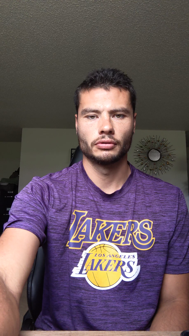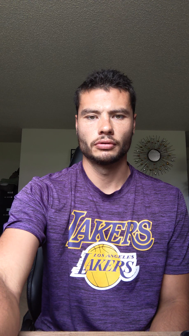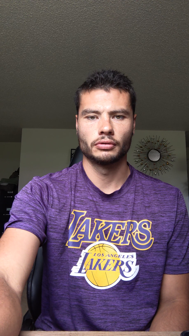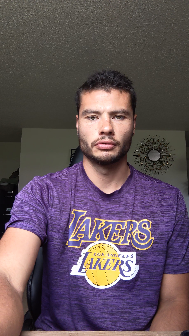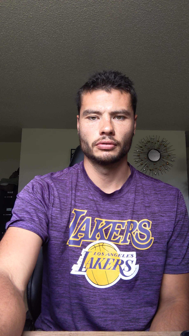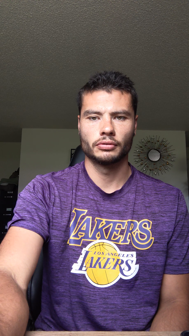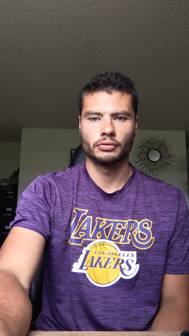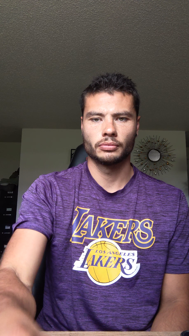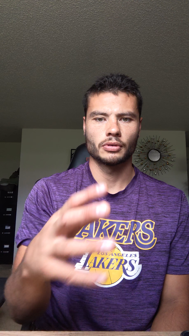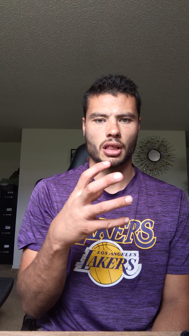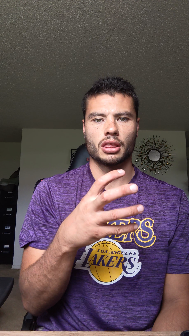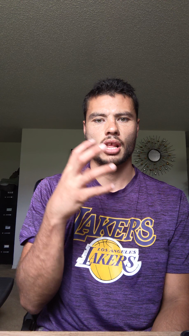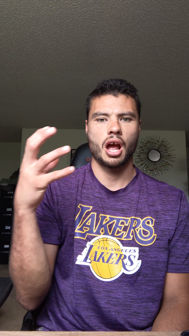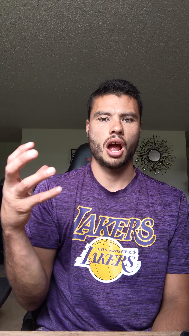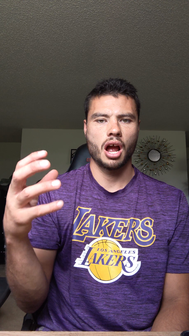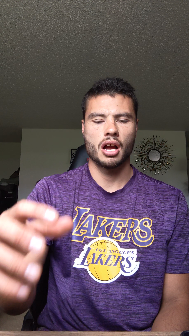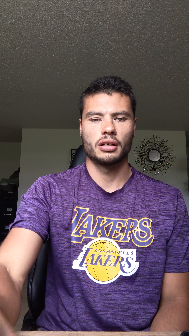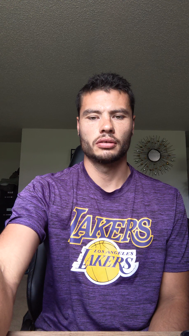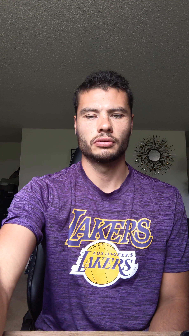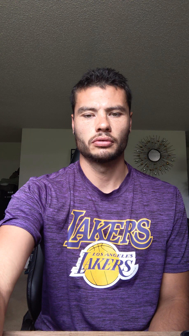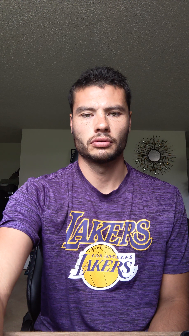a lot